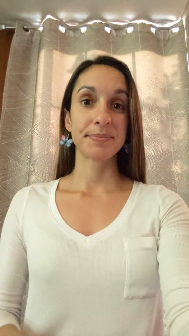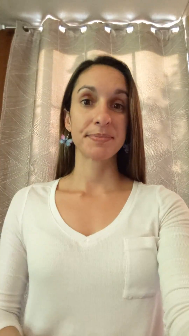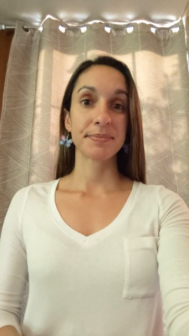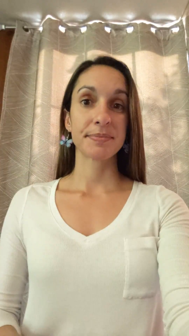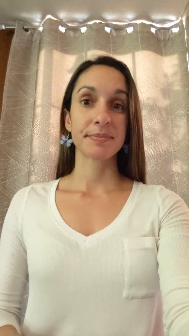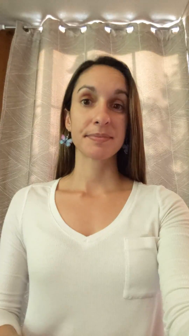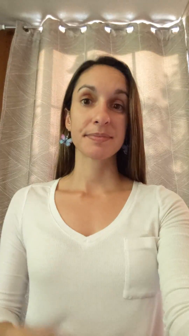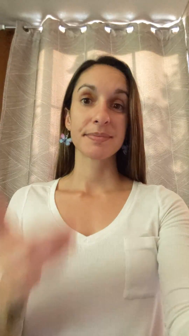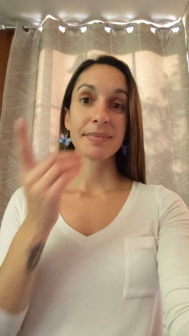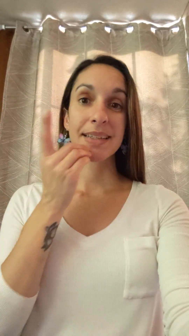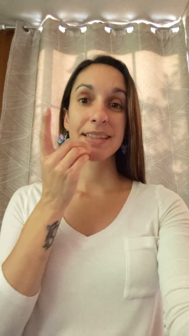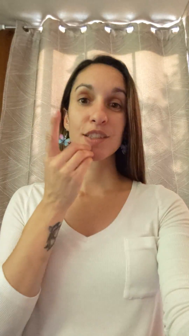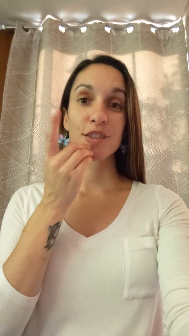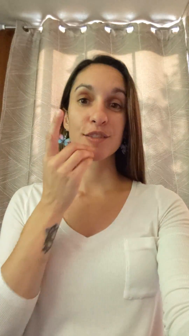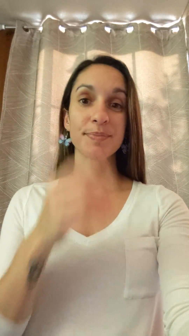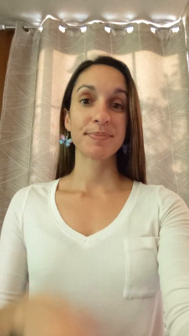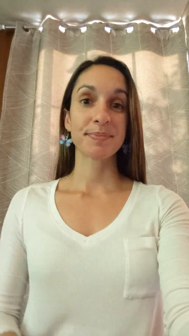dinner